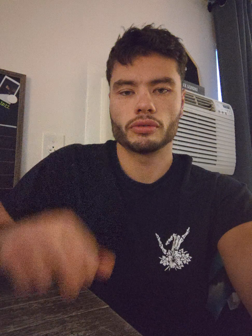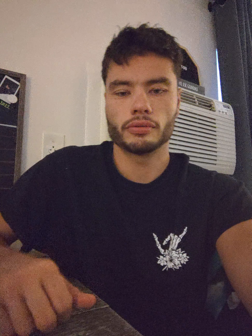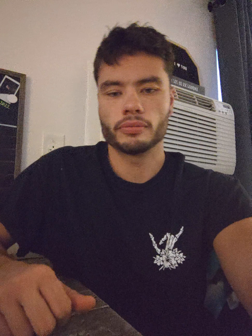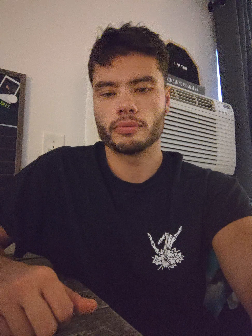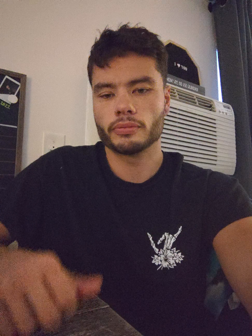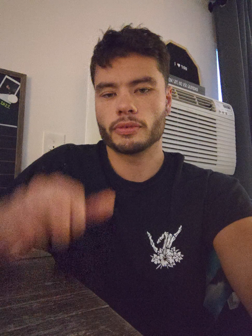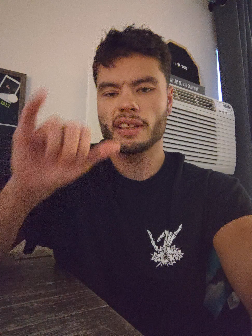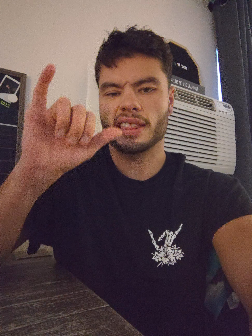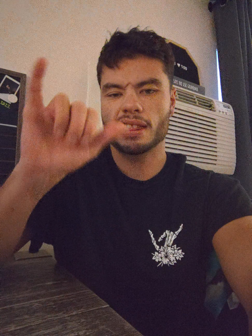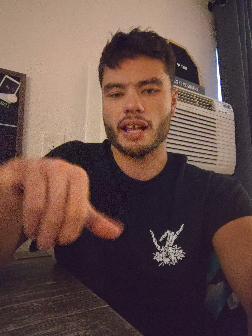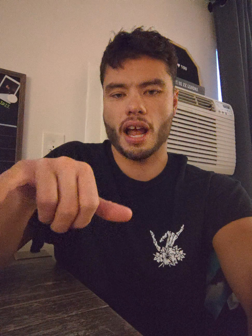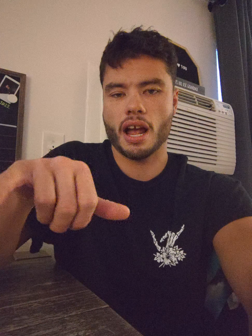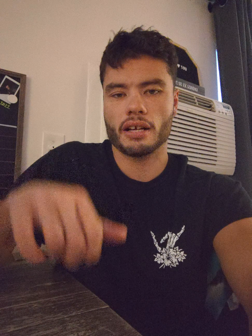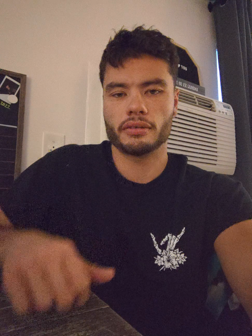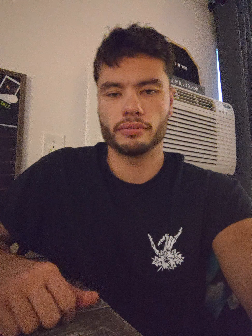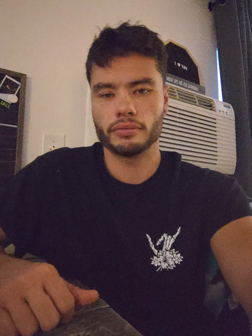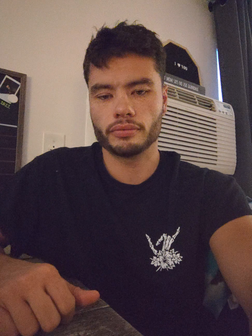that